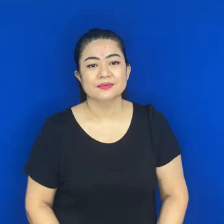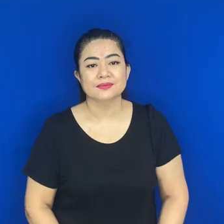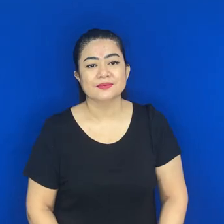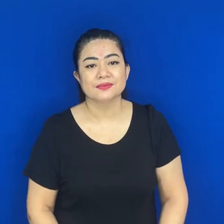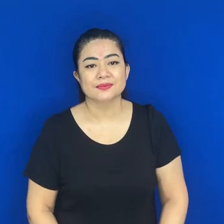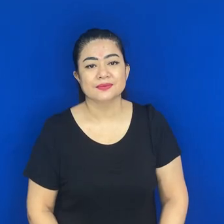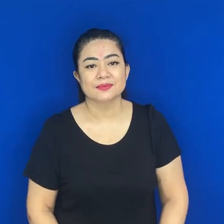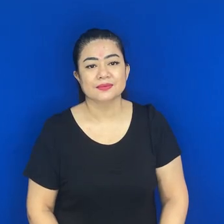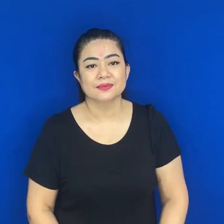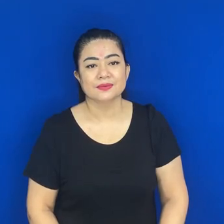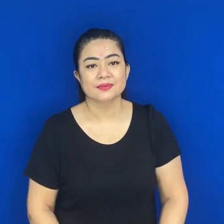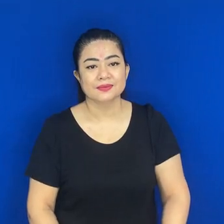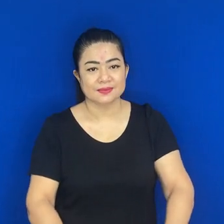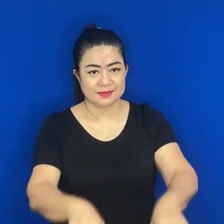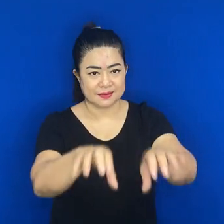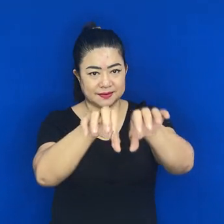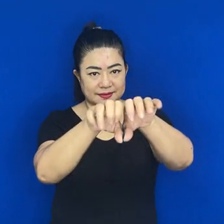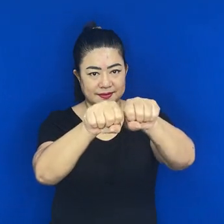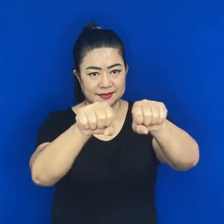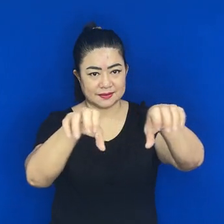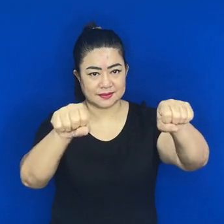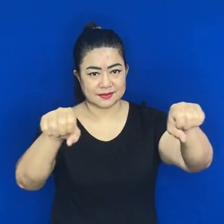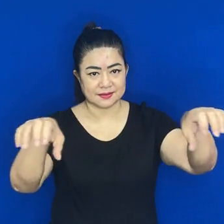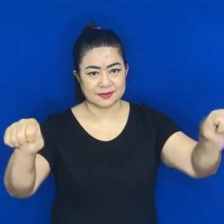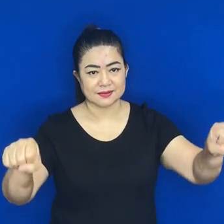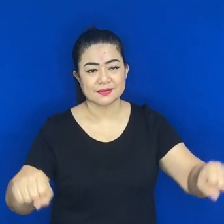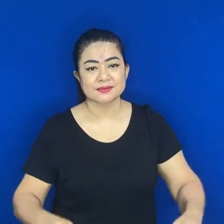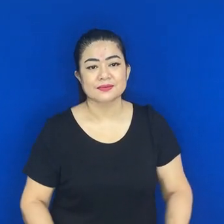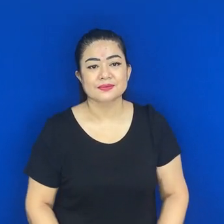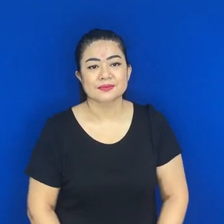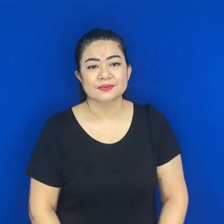longanisa